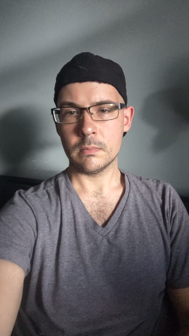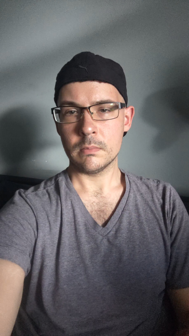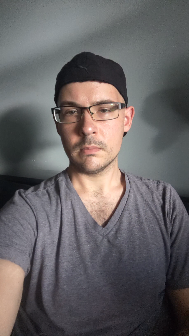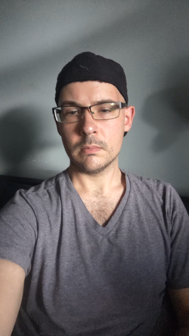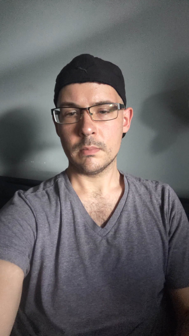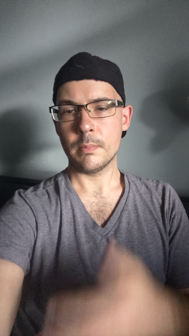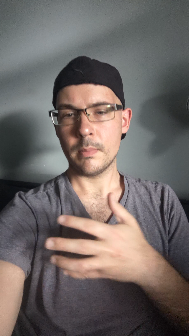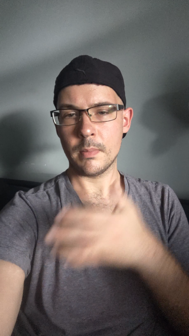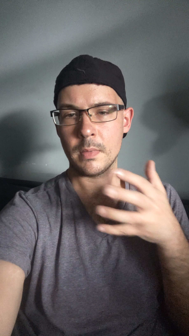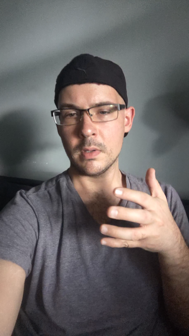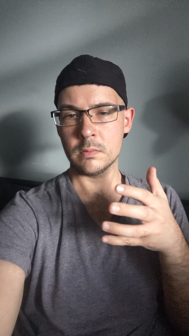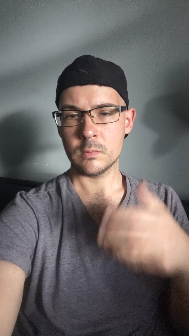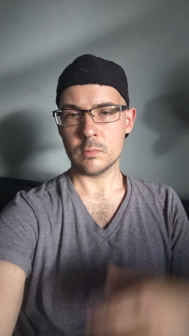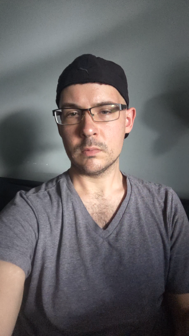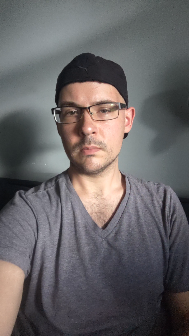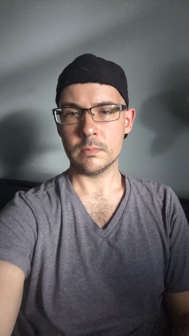much